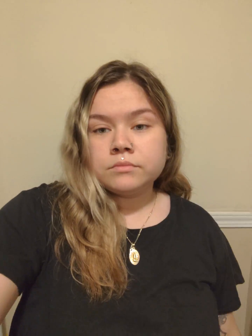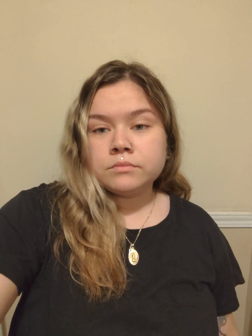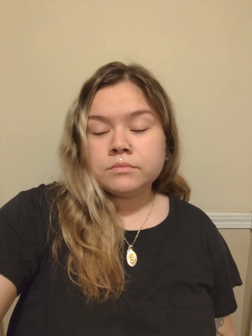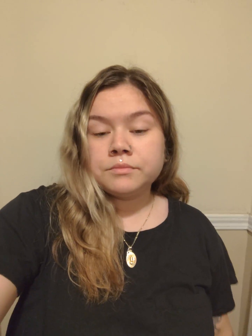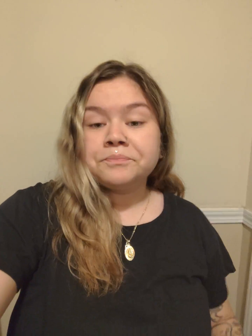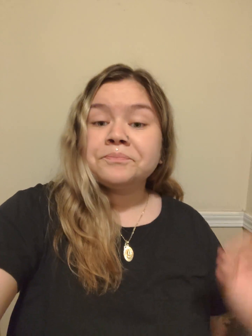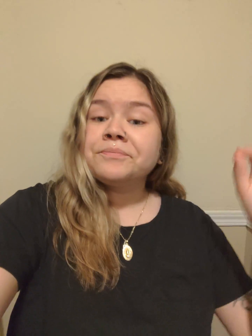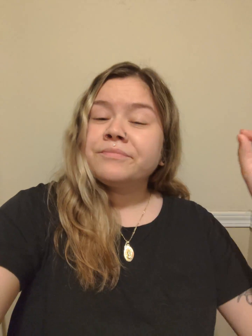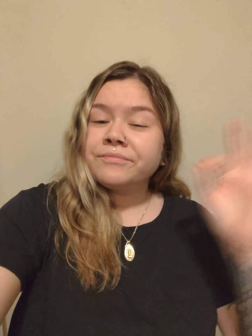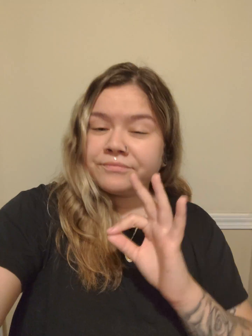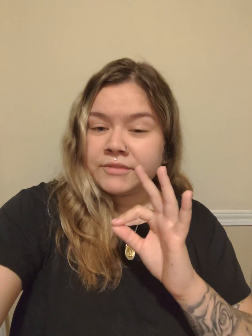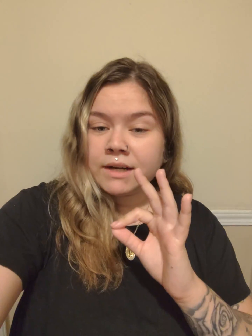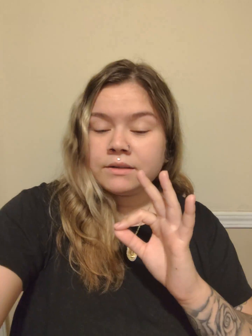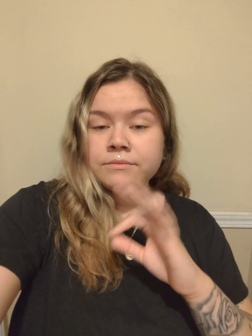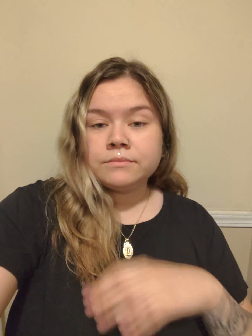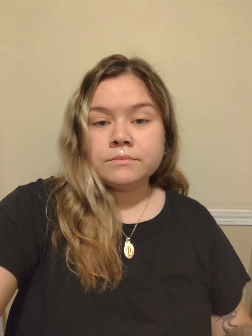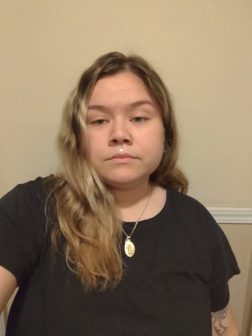fit